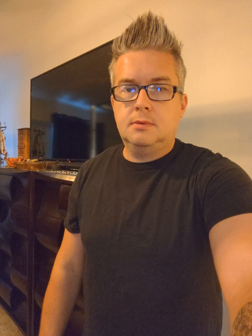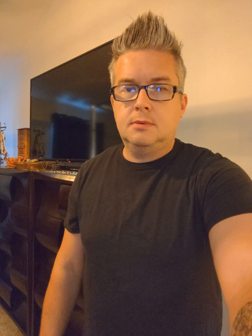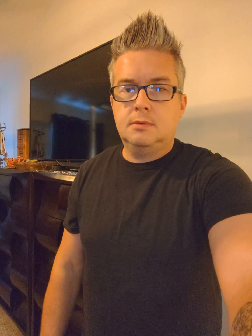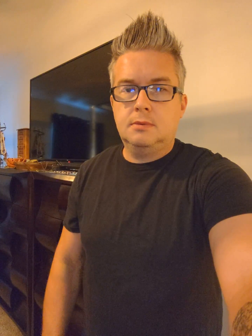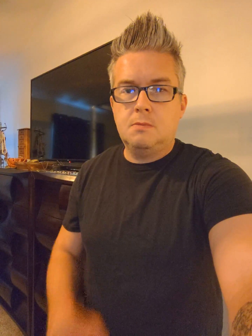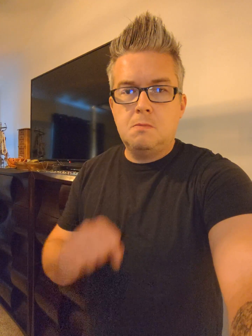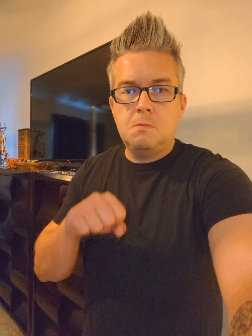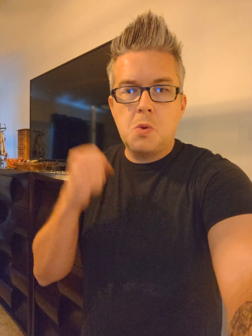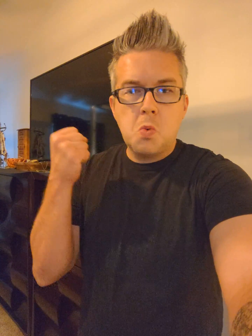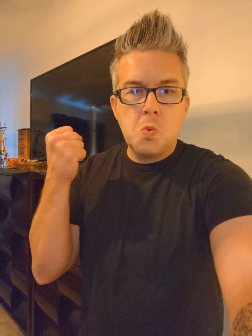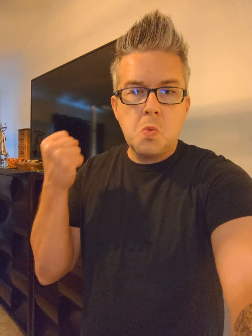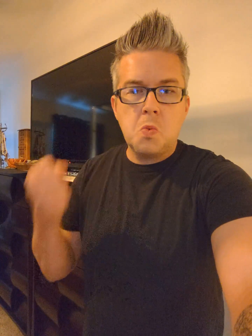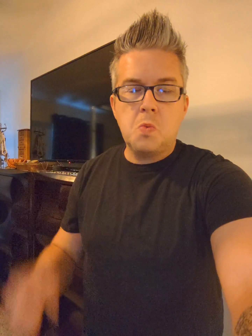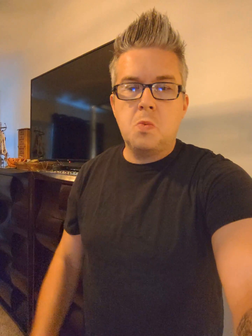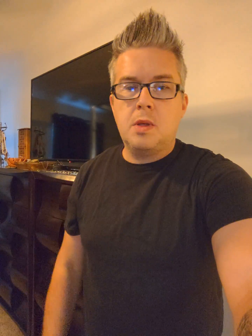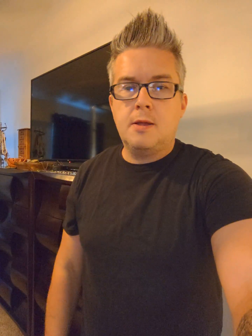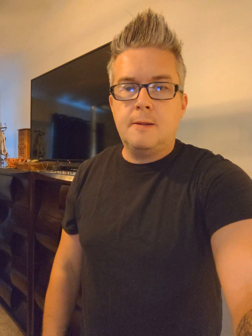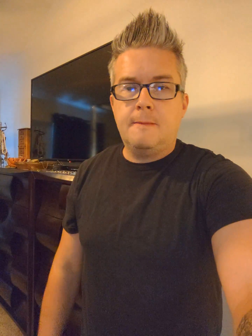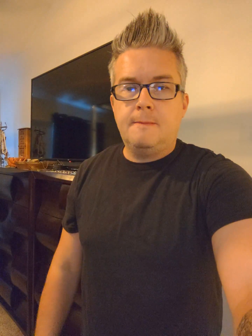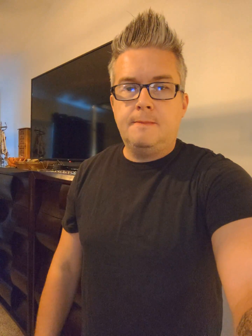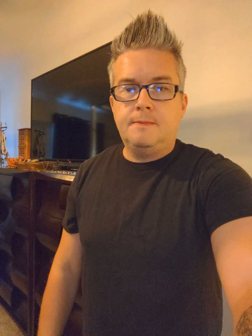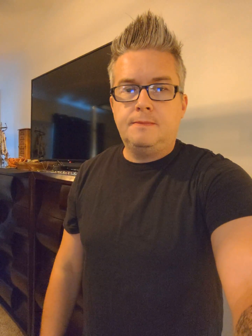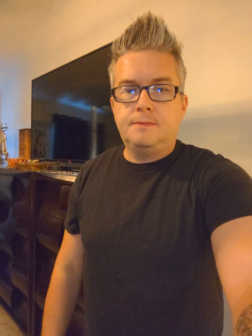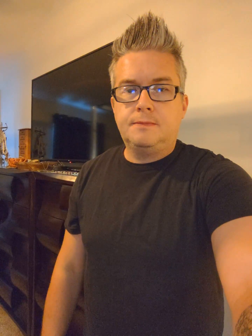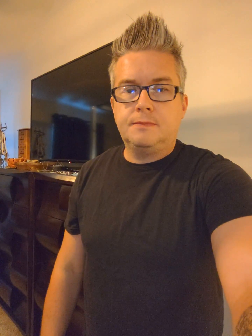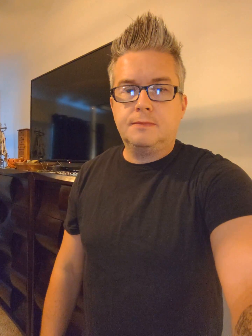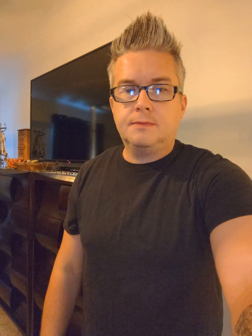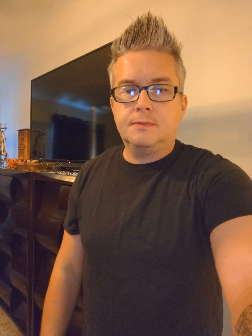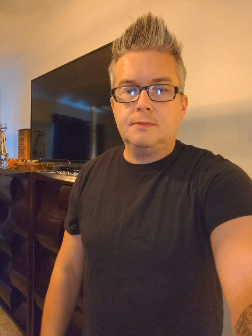broken